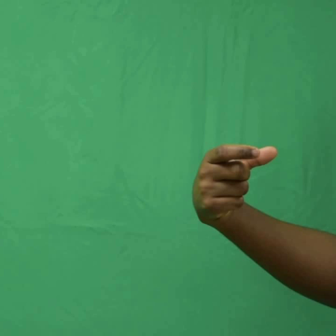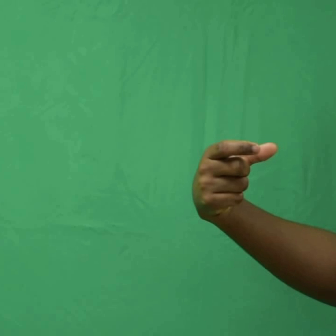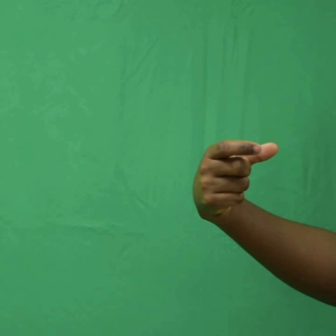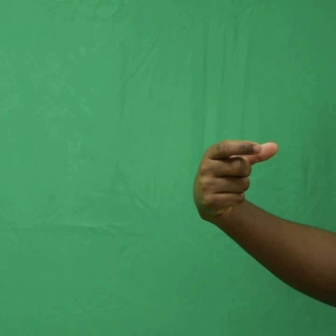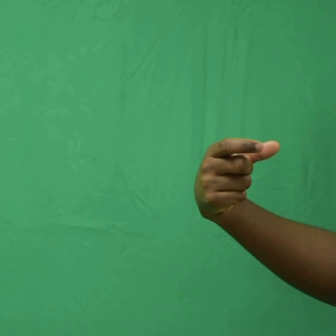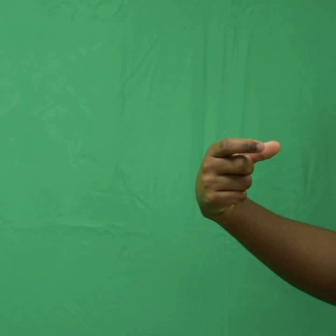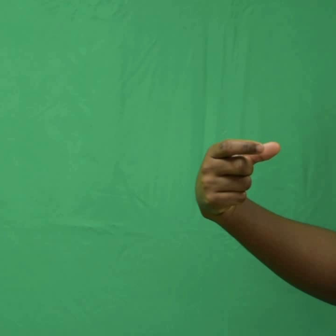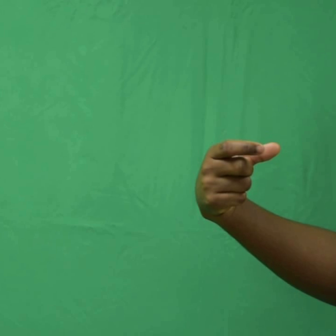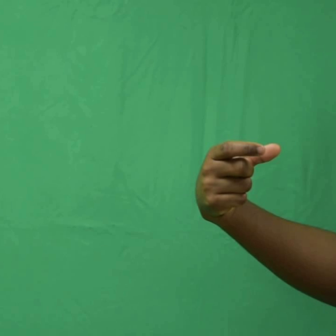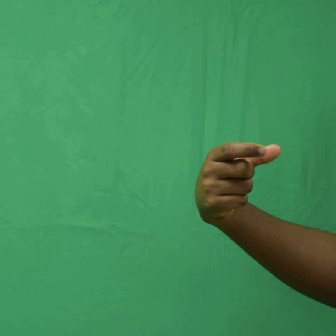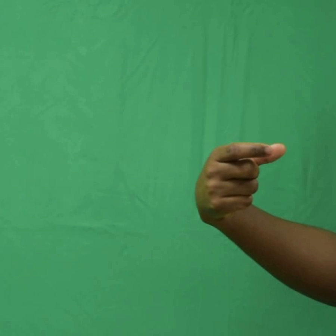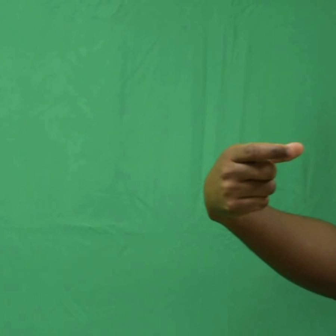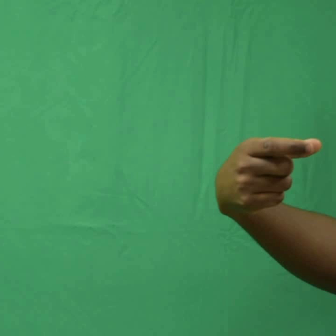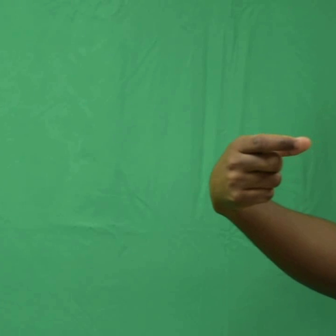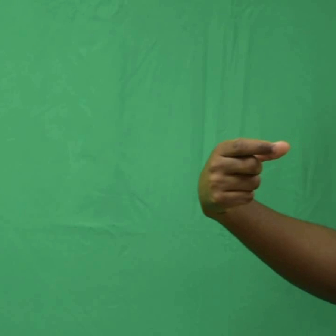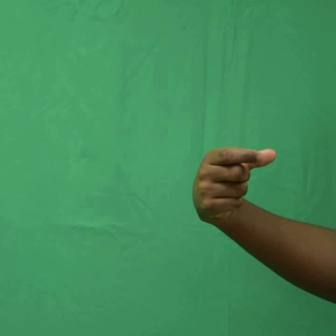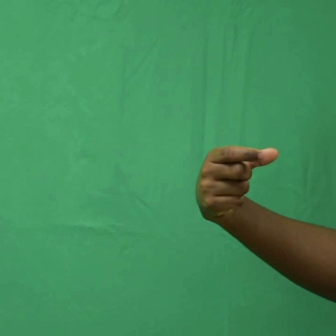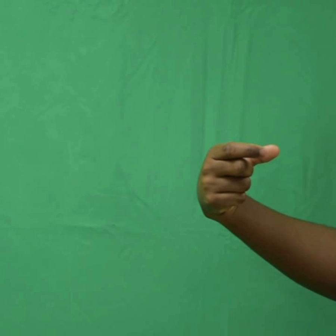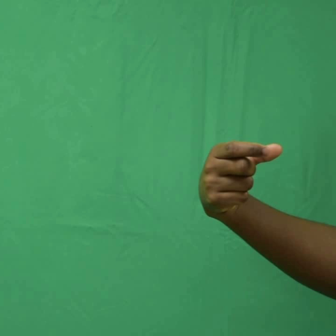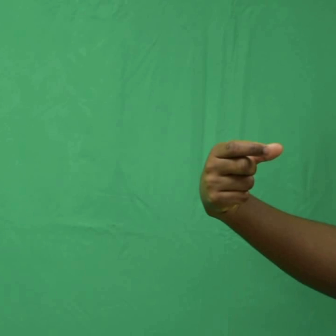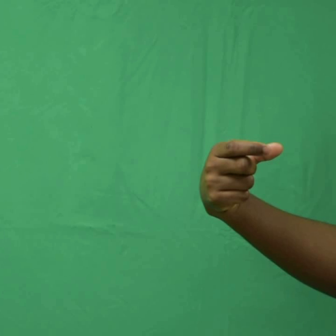X